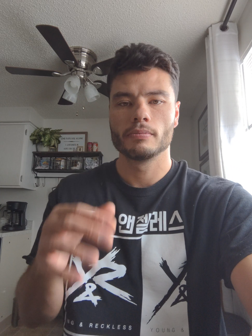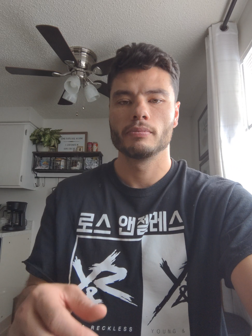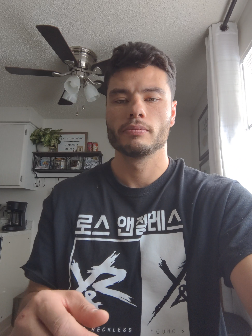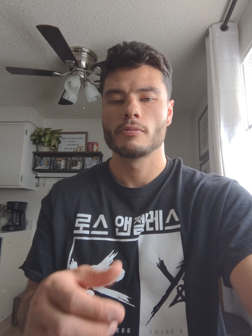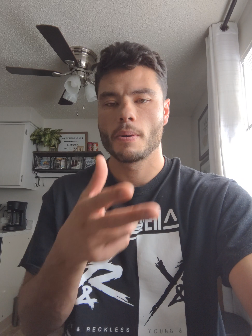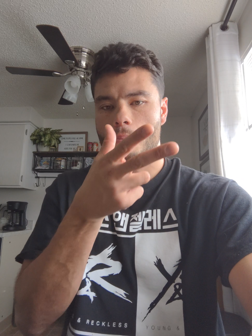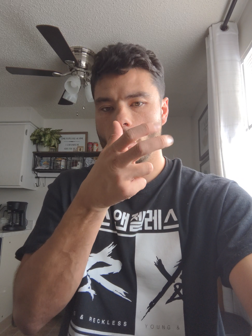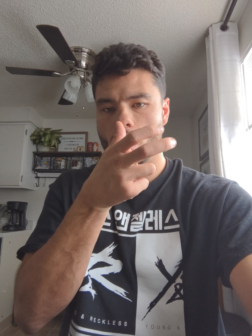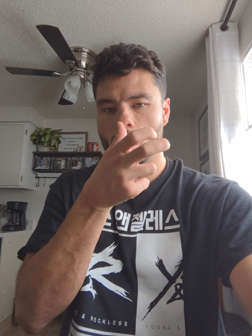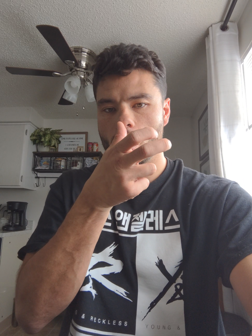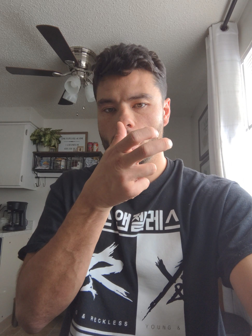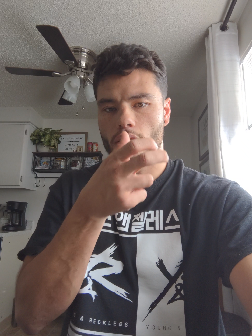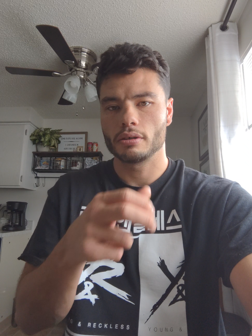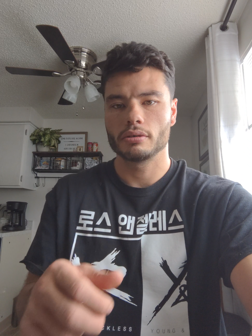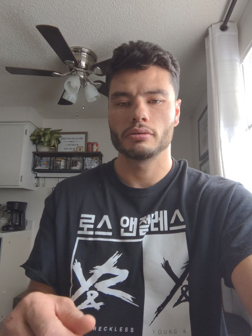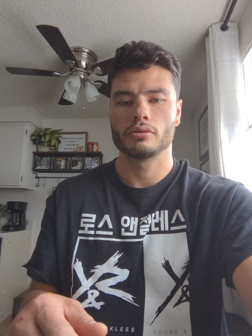bug